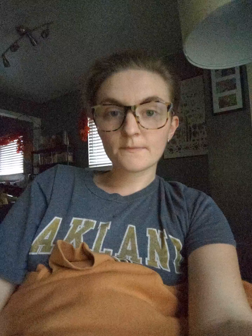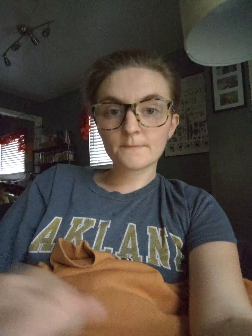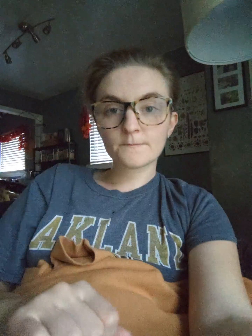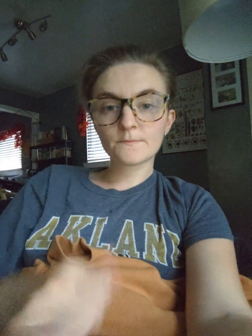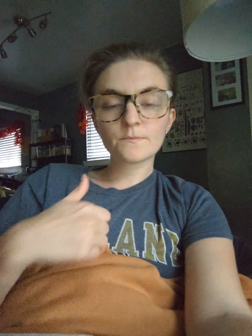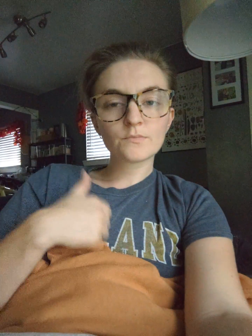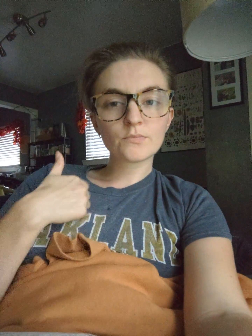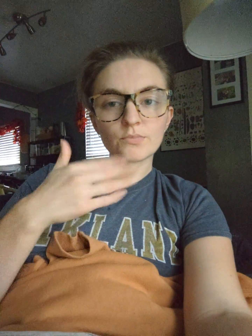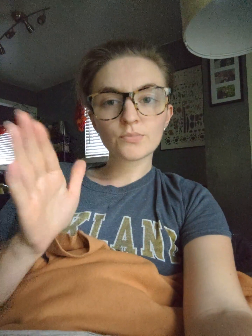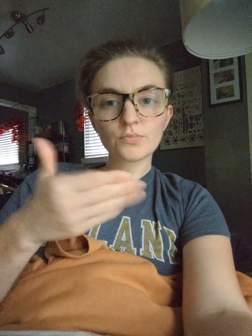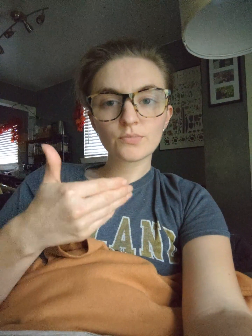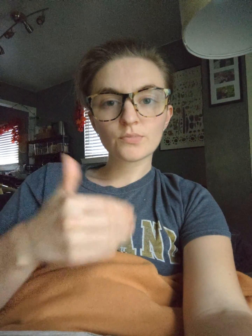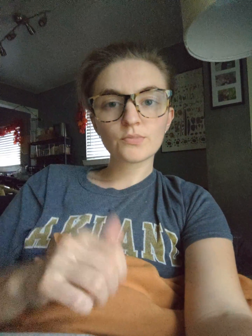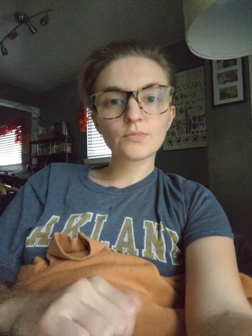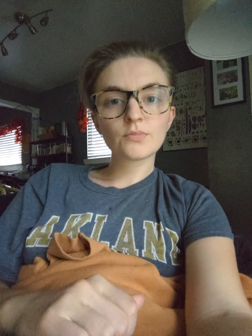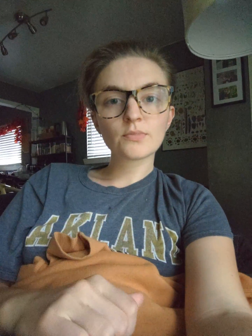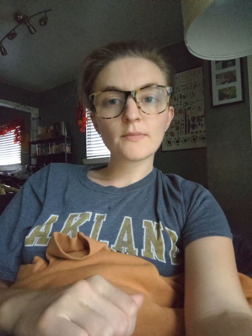living room